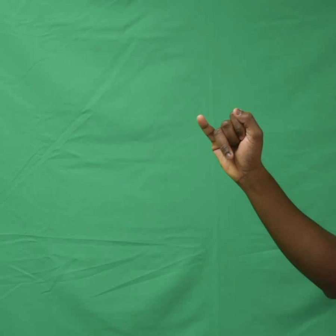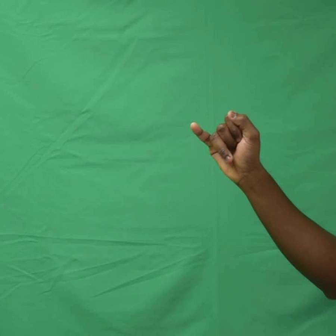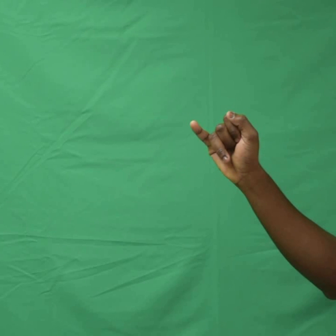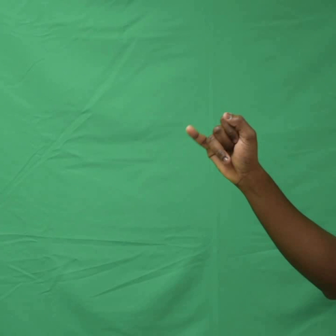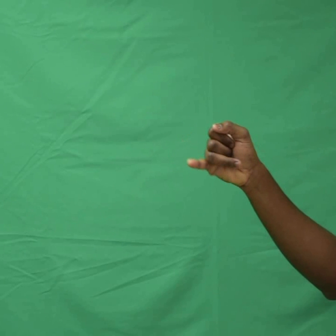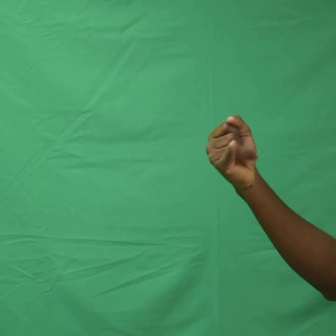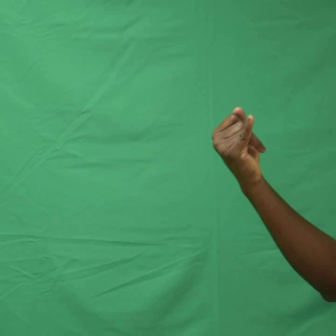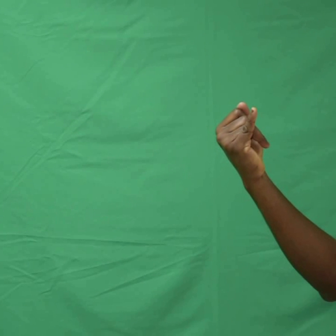J